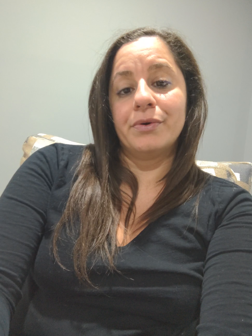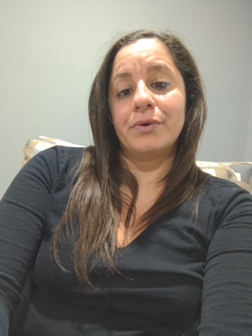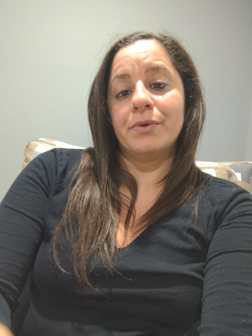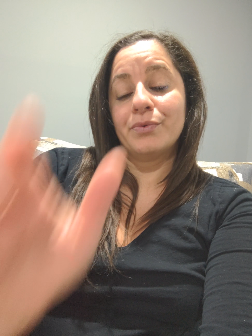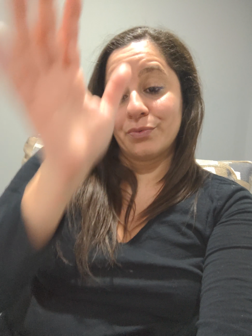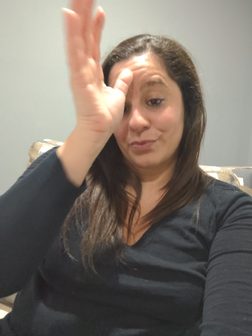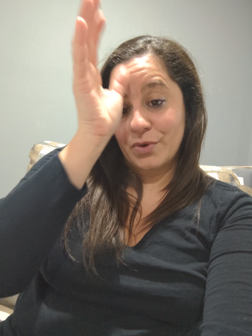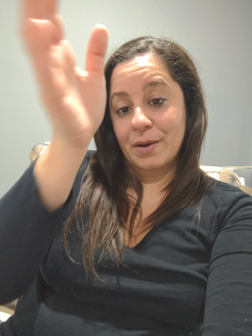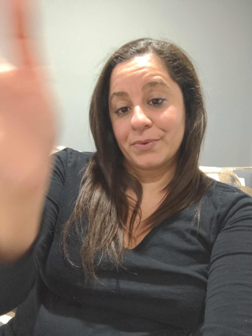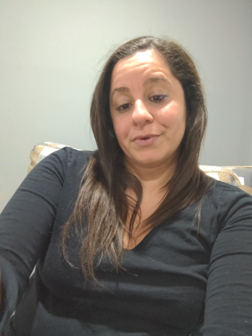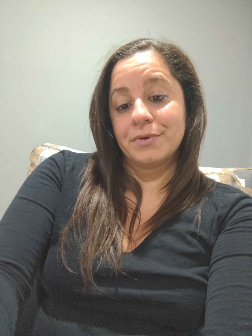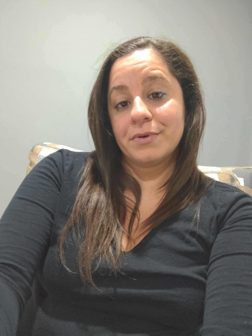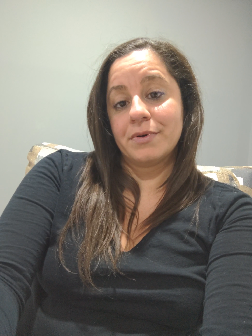grandpa